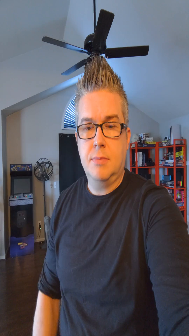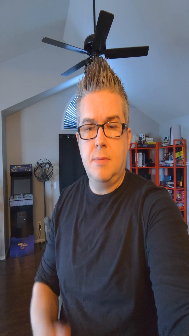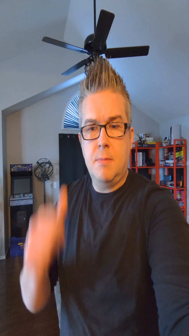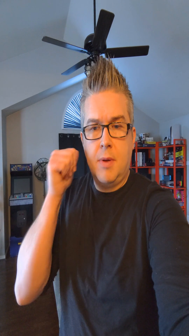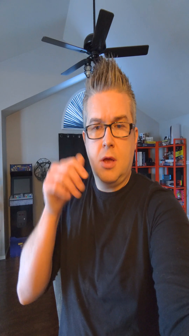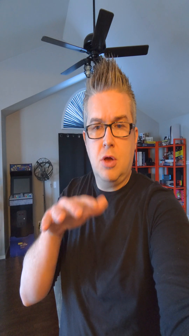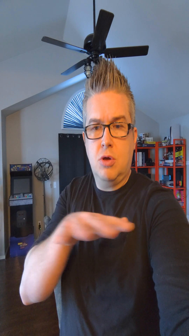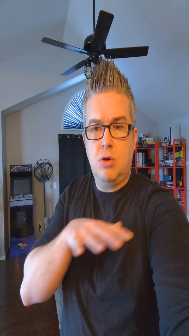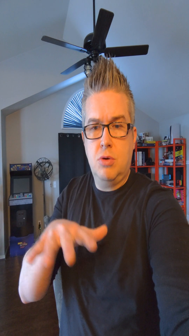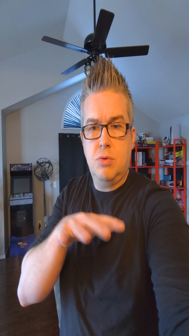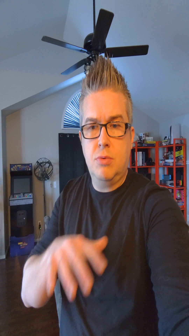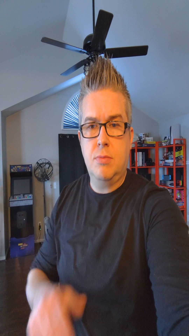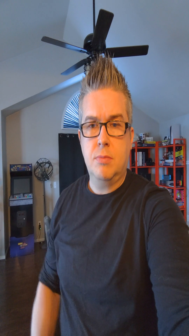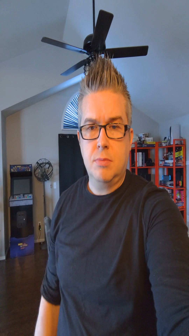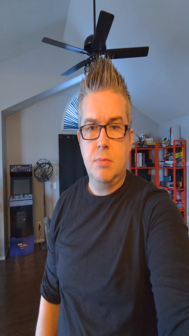backyard